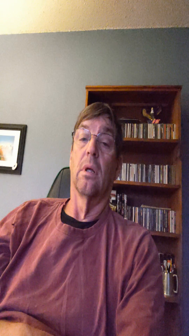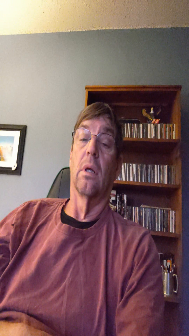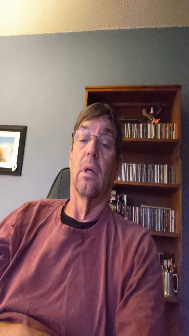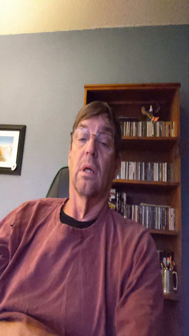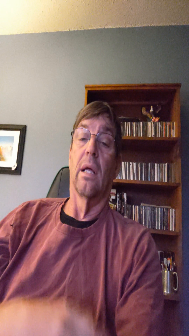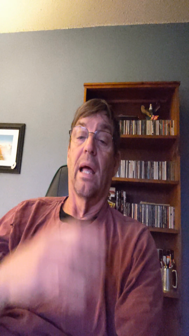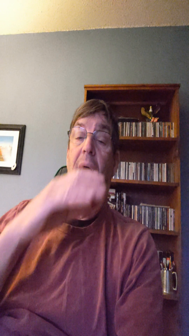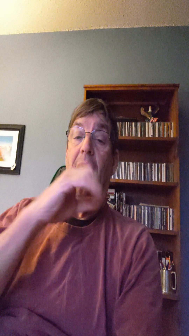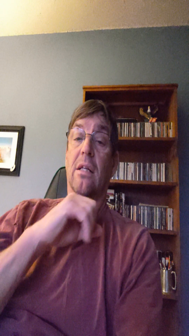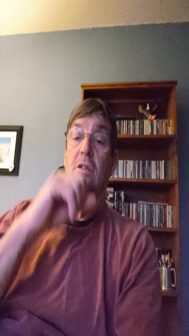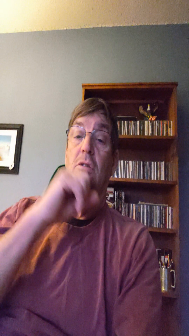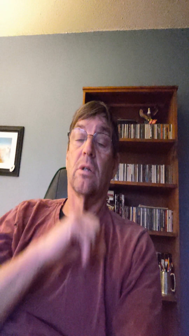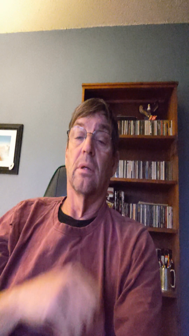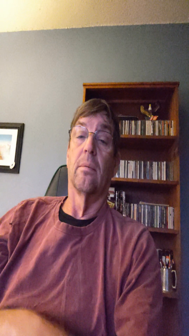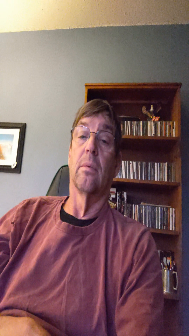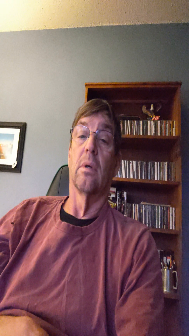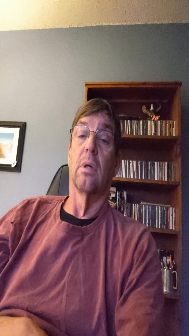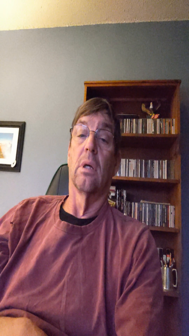ice cream